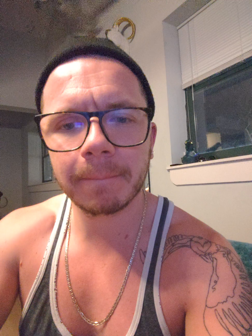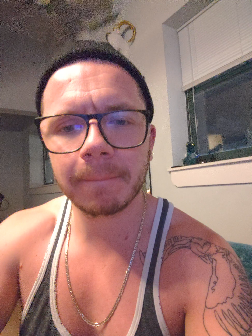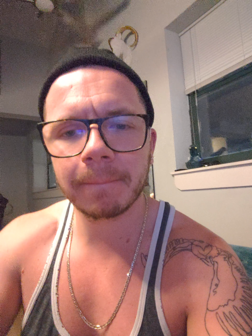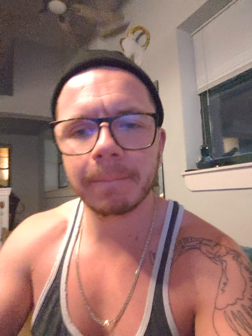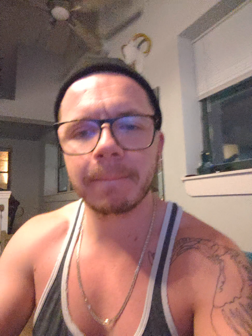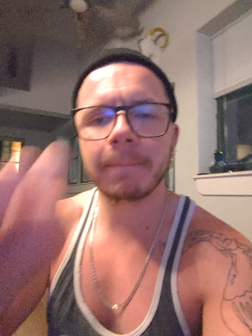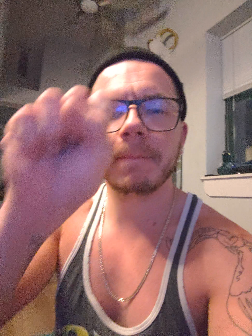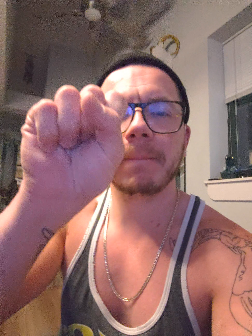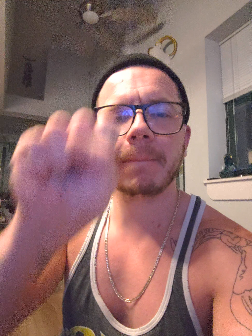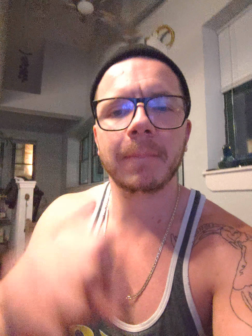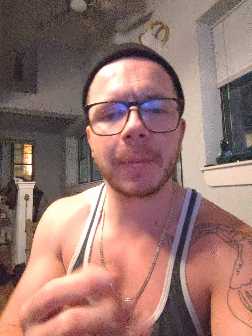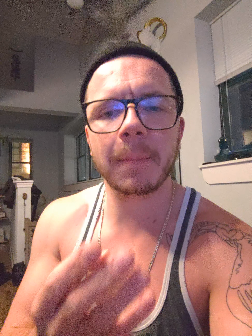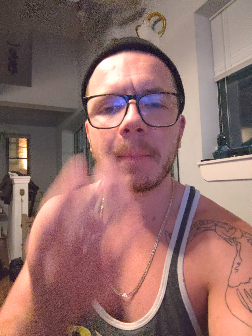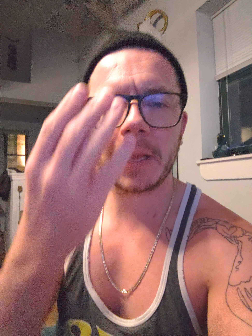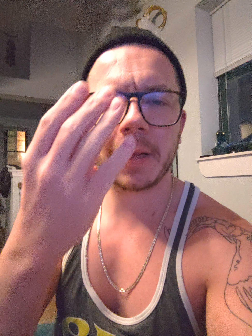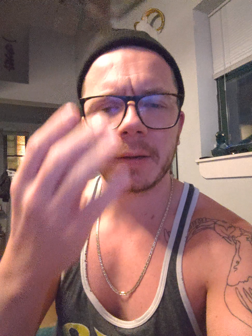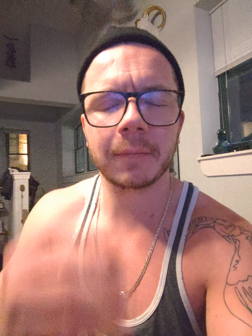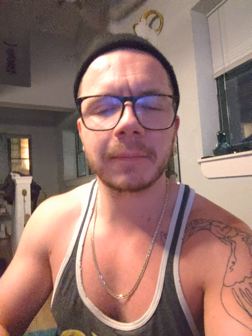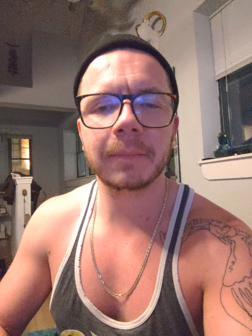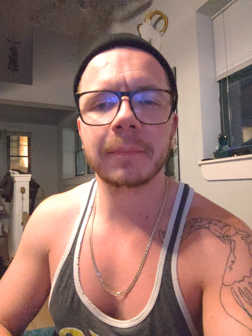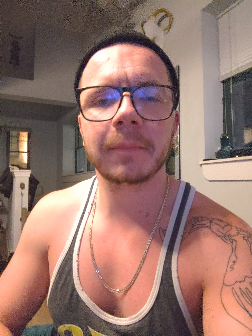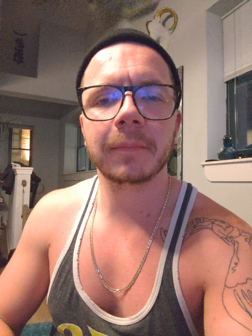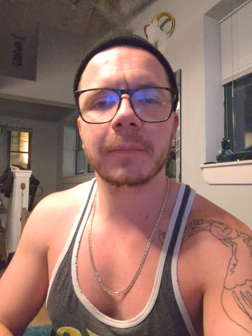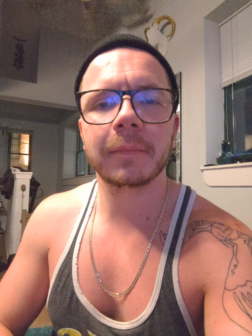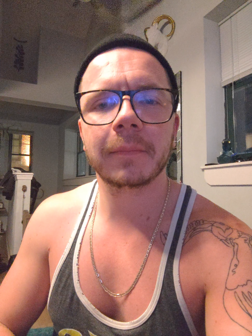mitten